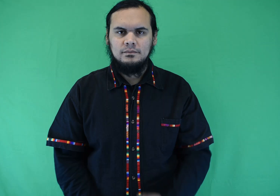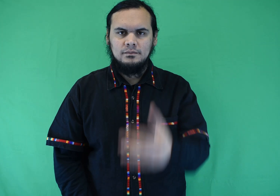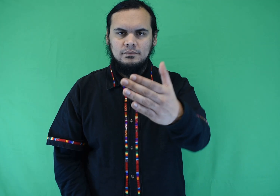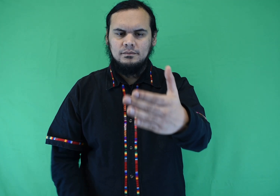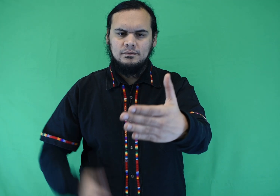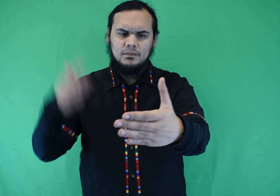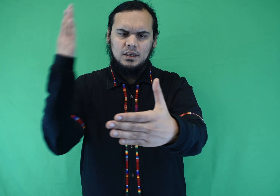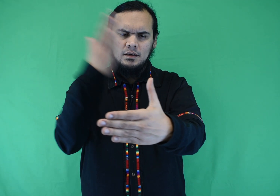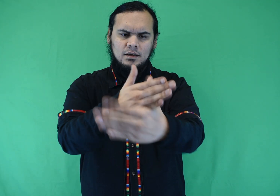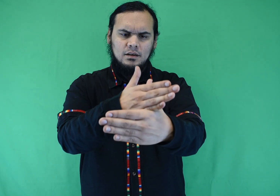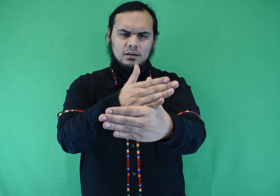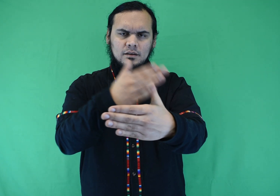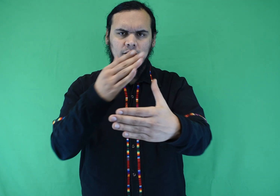ir